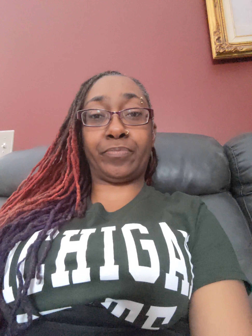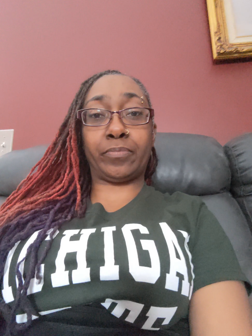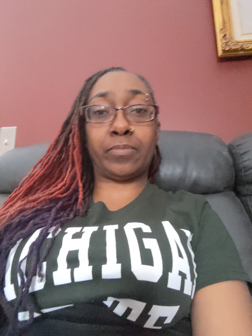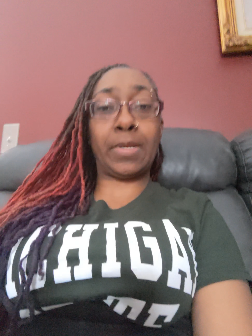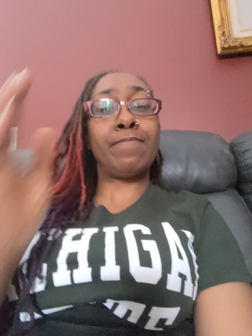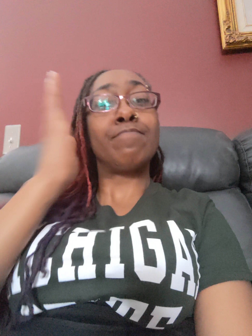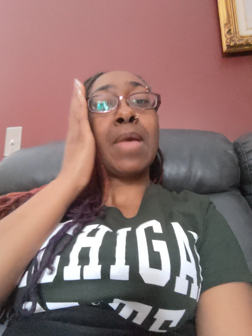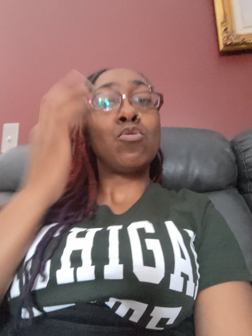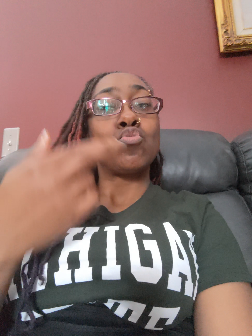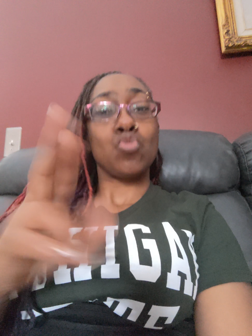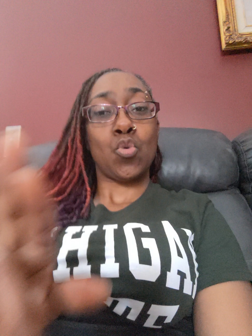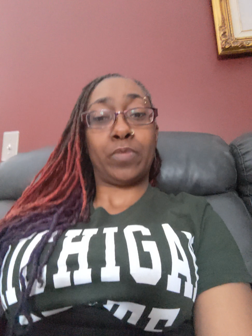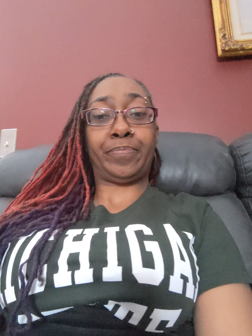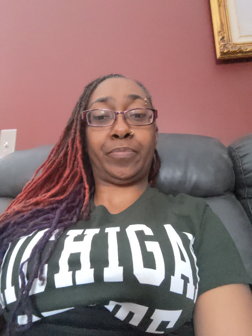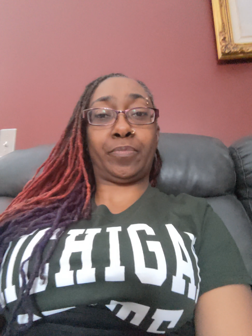bedroom